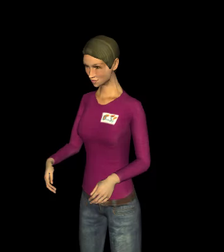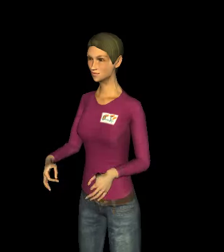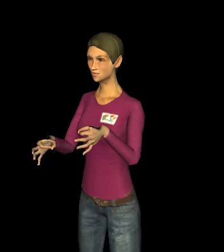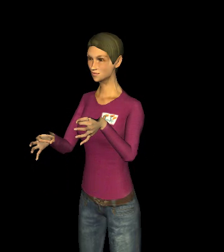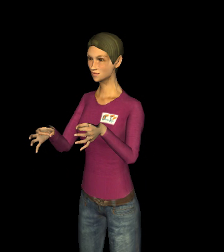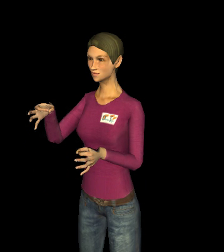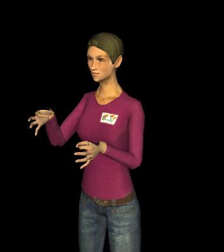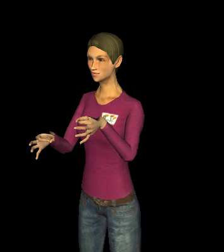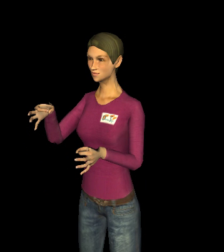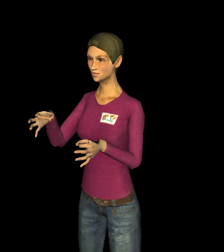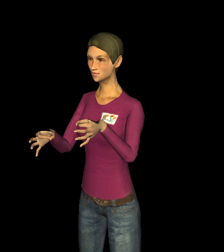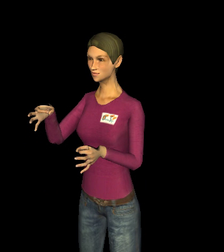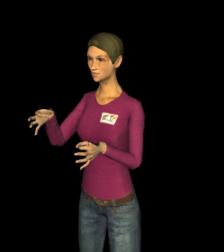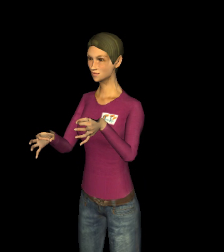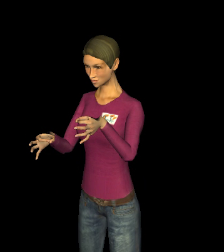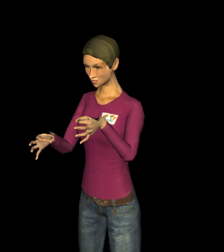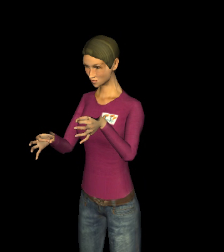محكمة